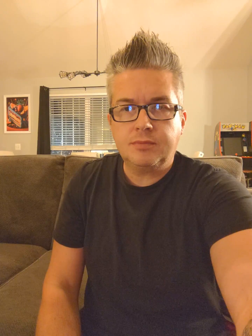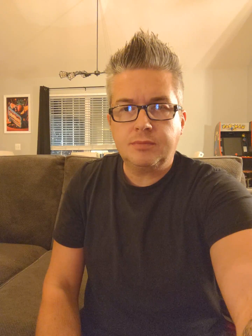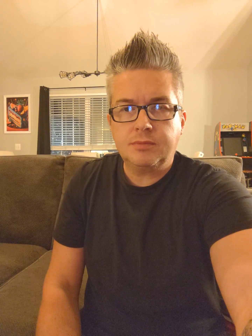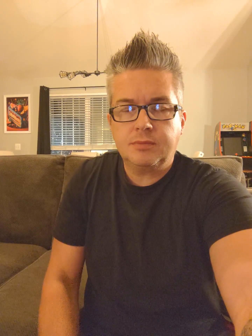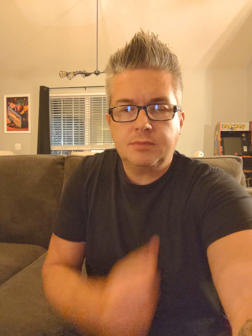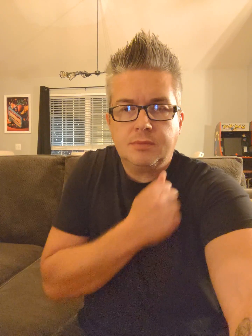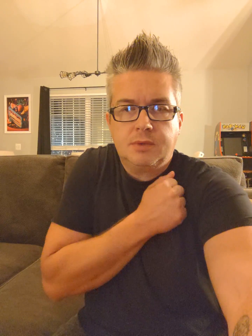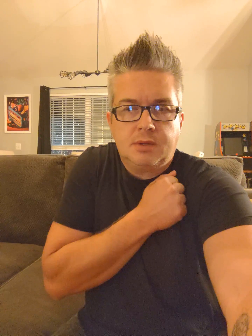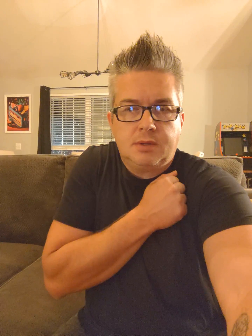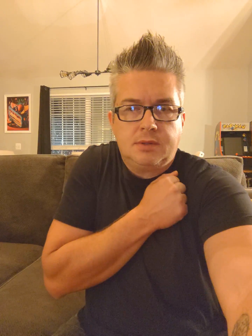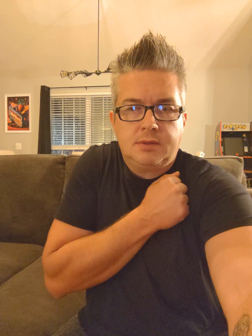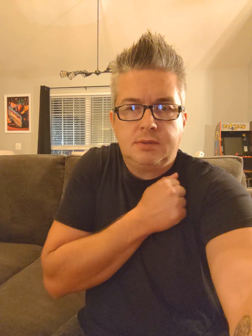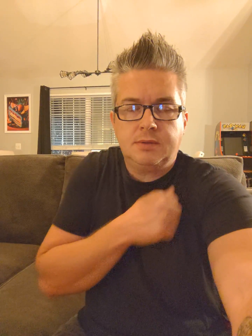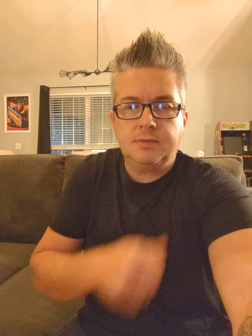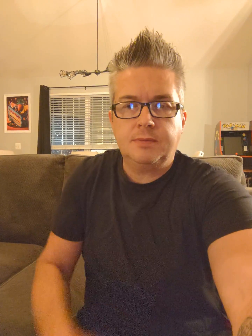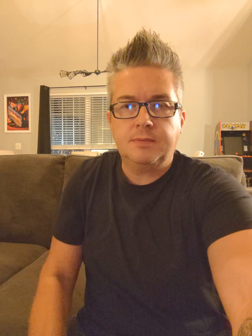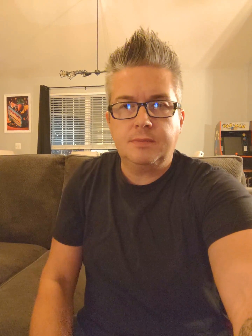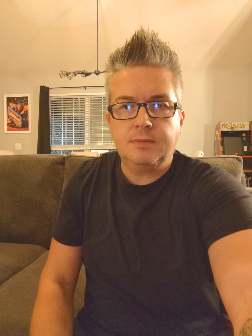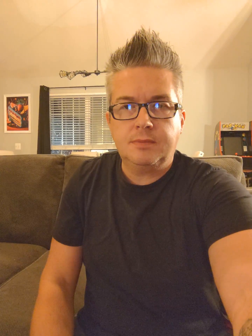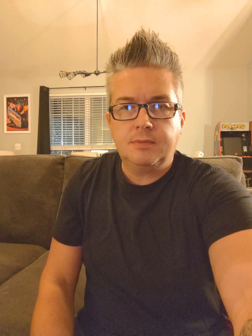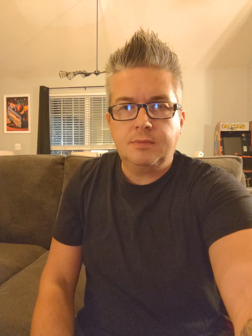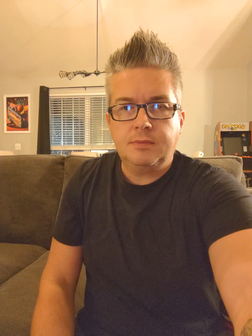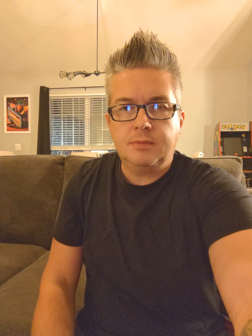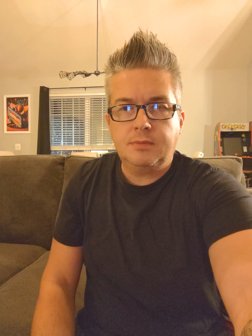hug